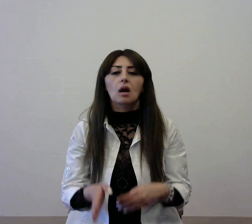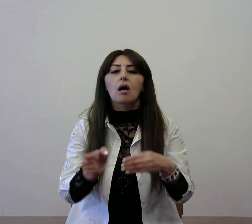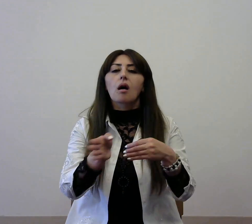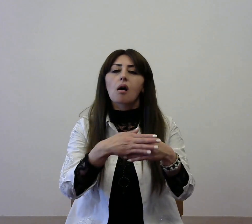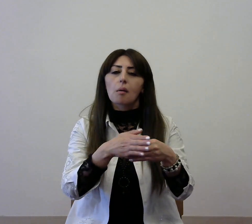qapı